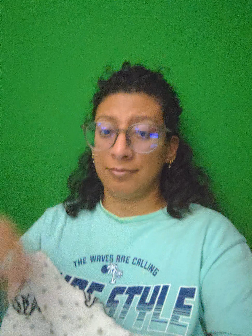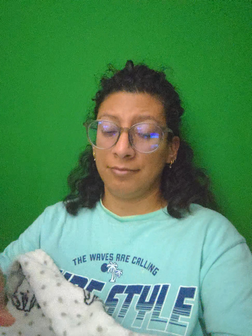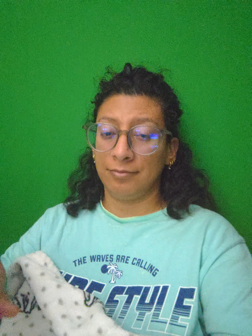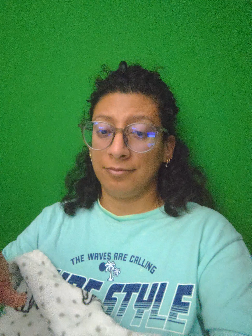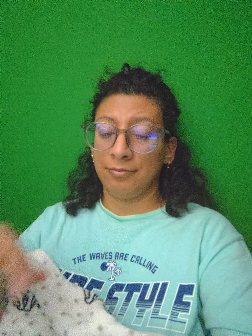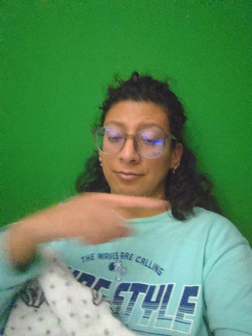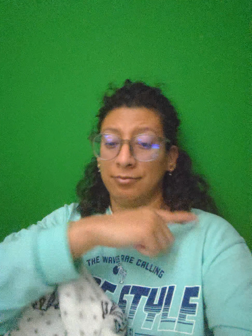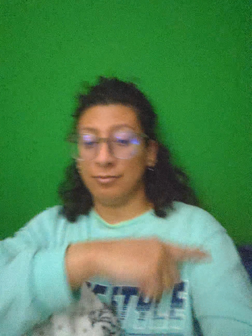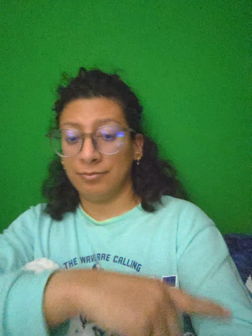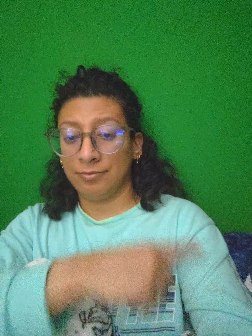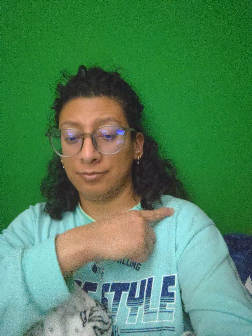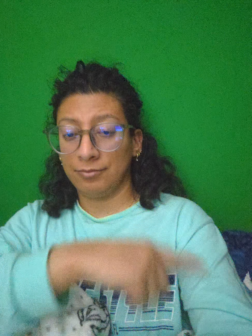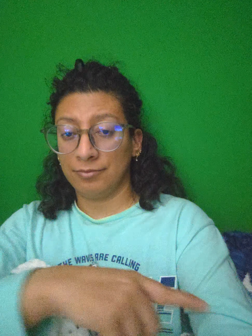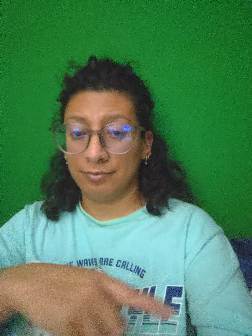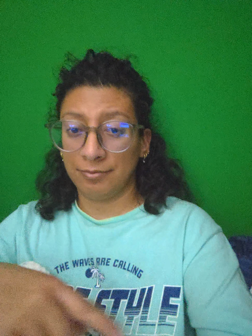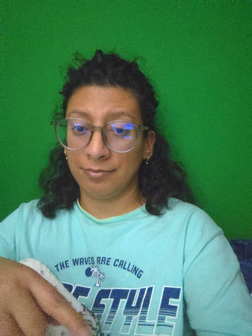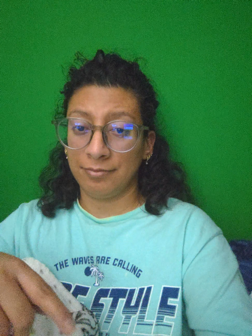arm